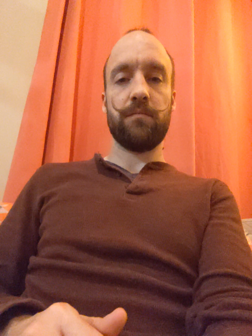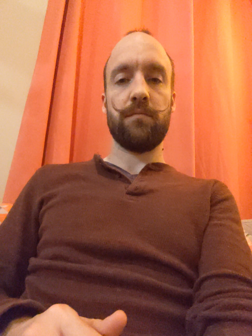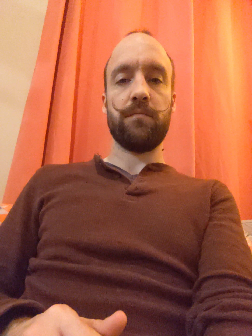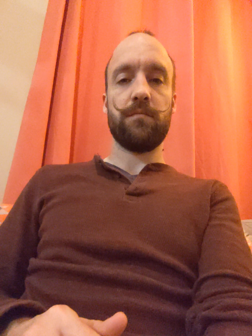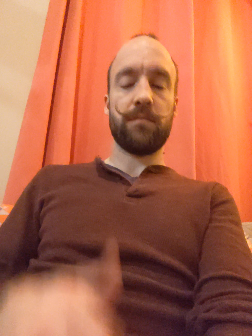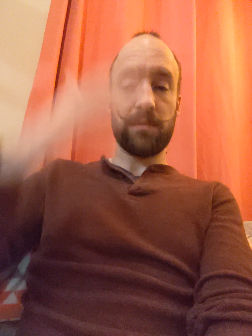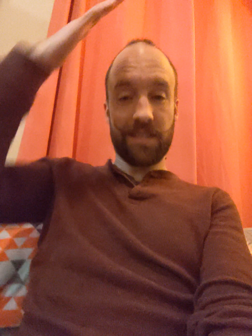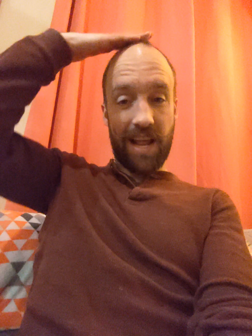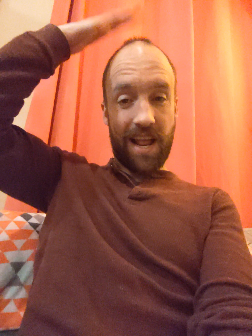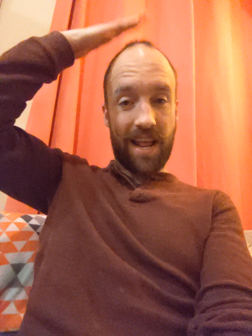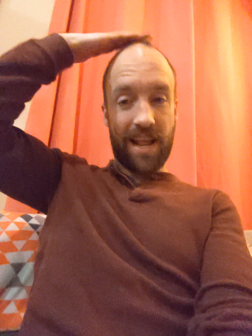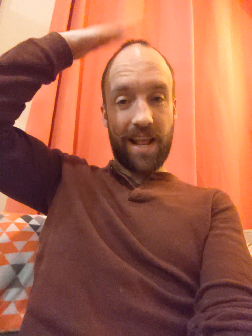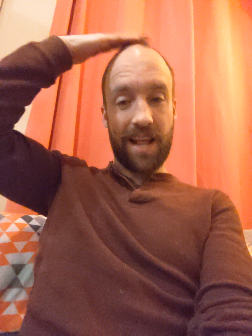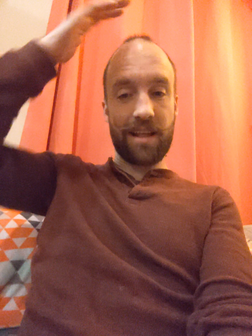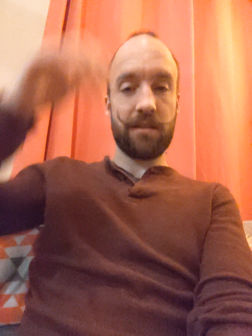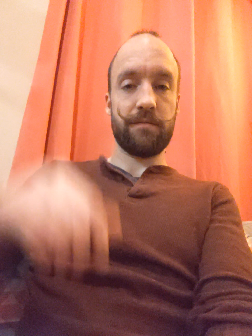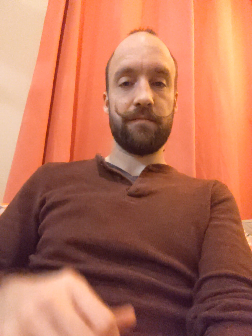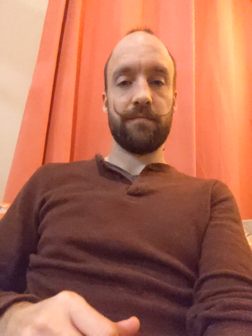hat